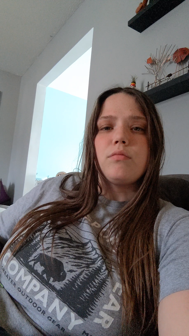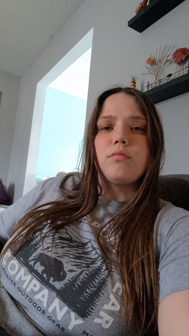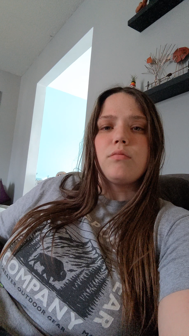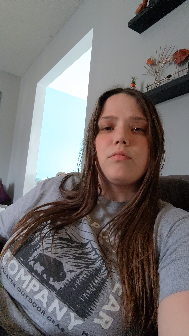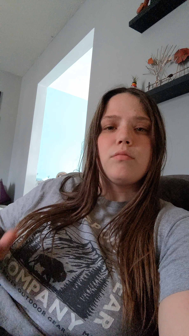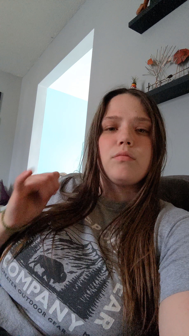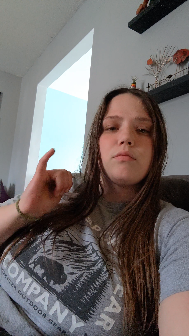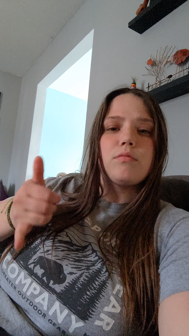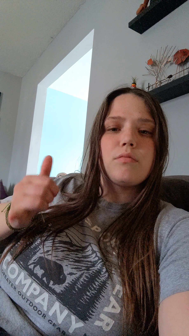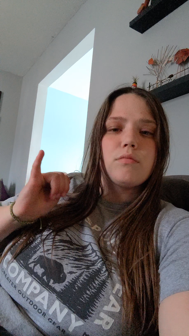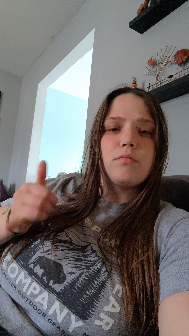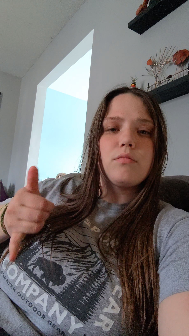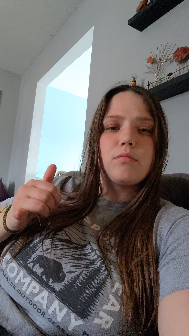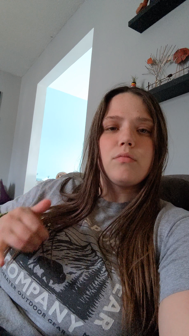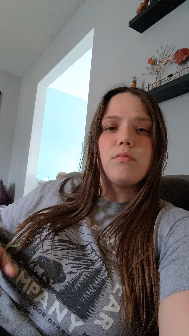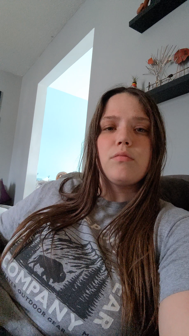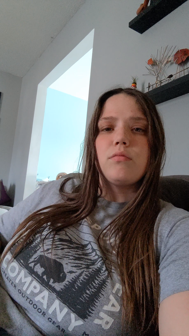rocking chair